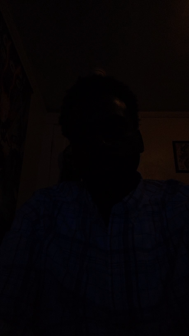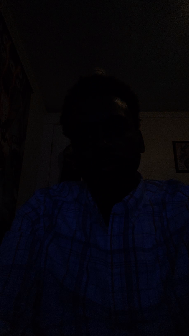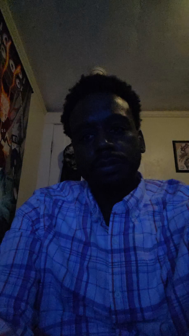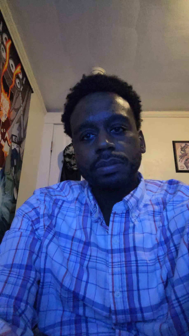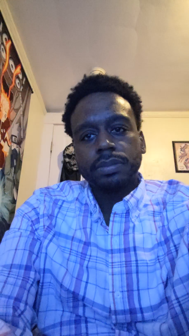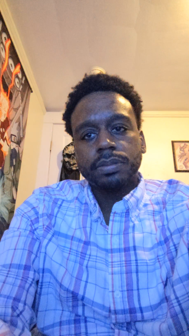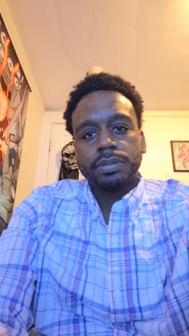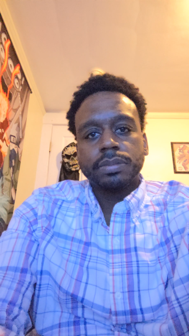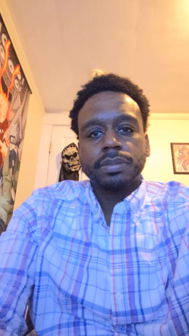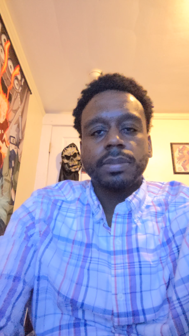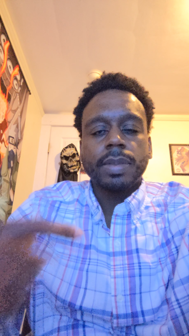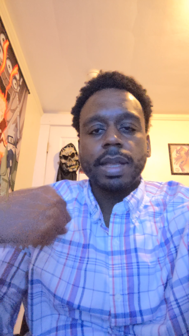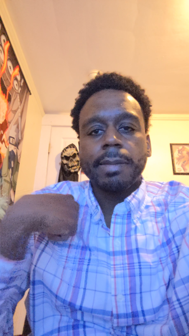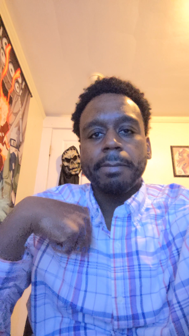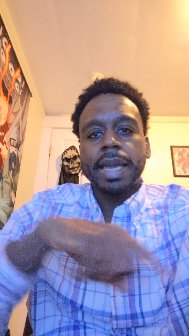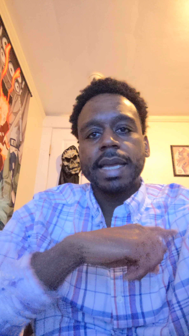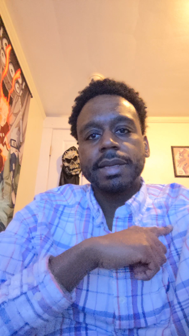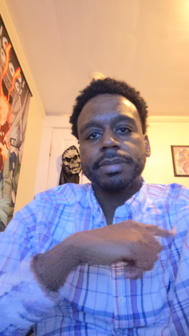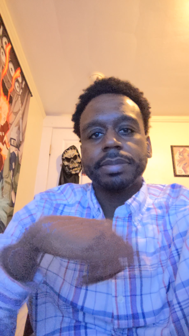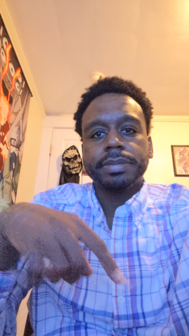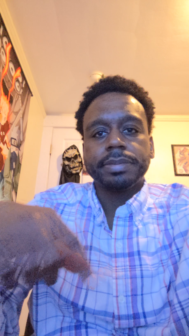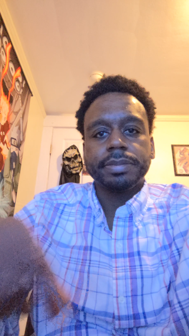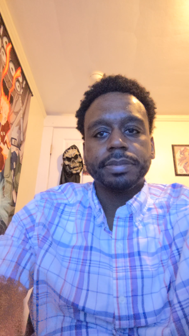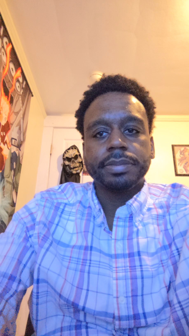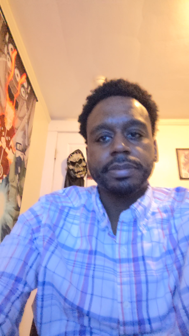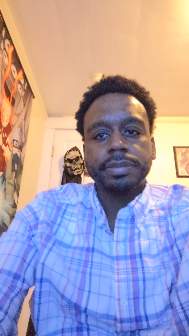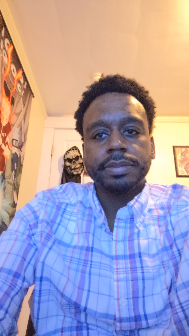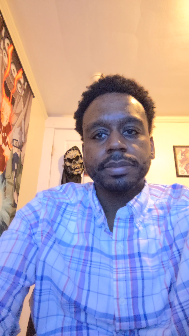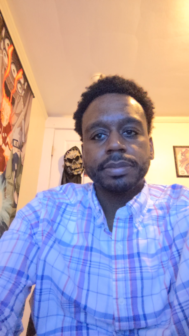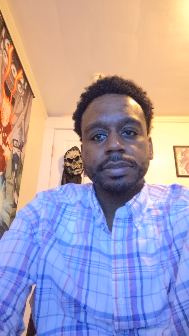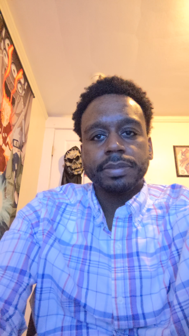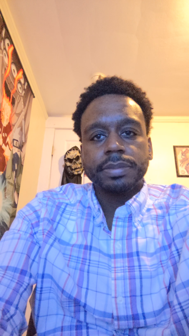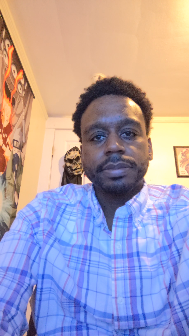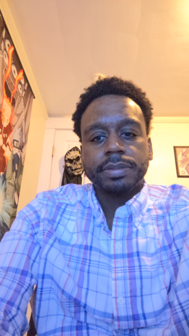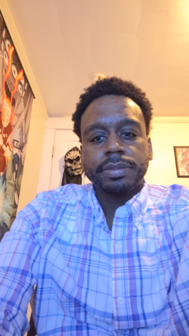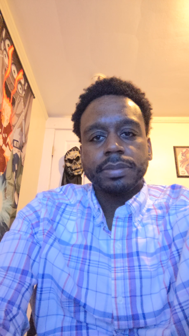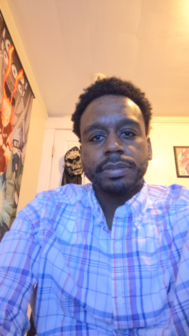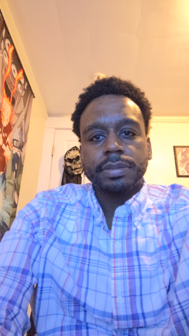bib